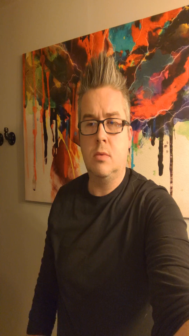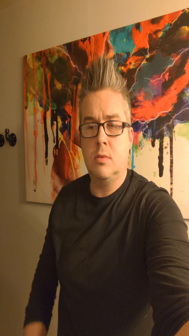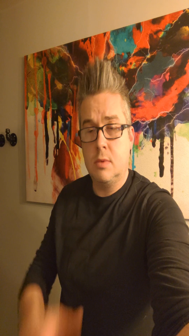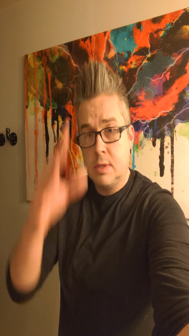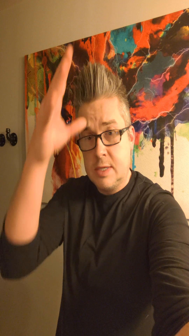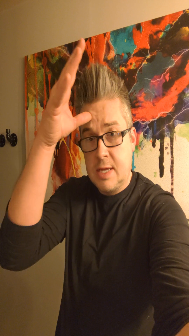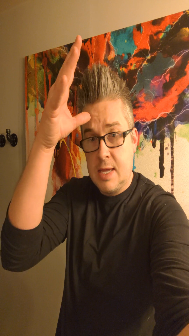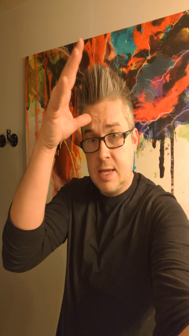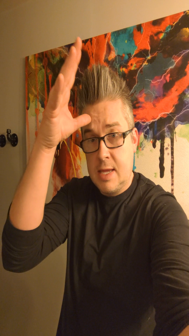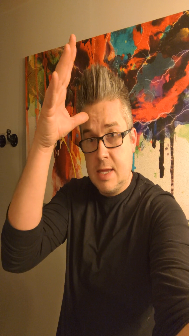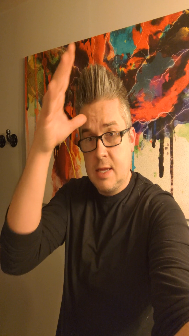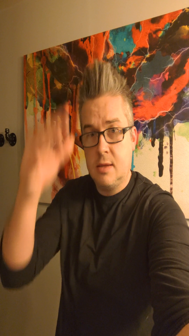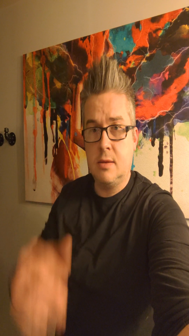dad